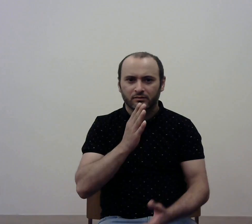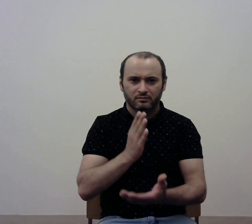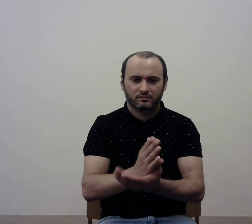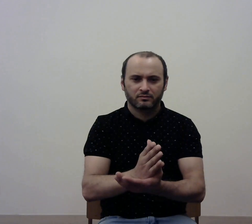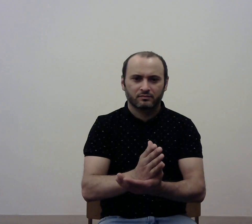var